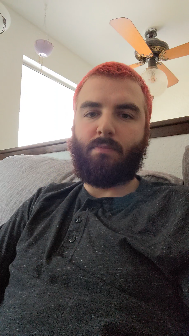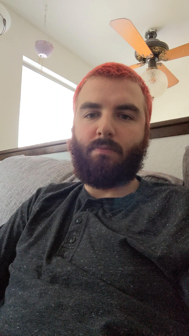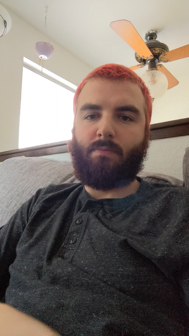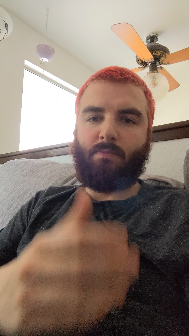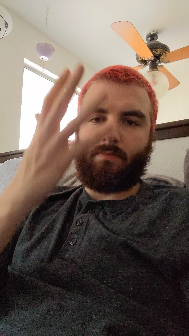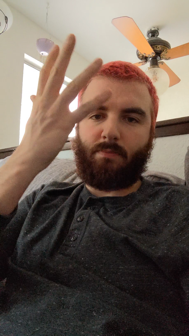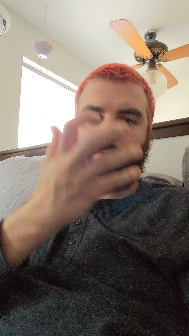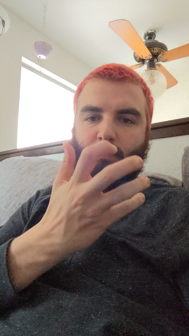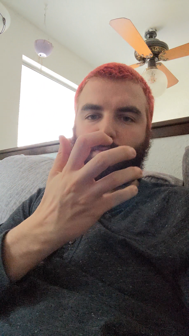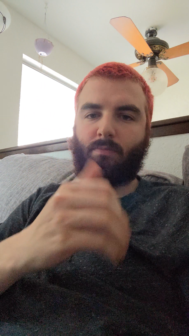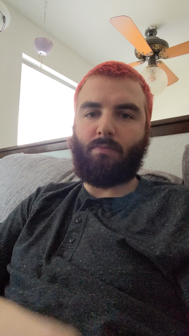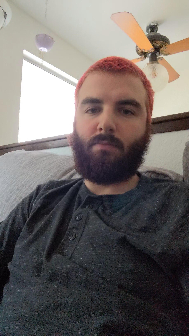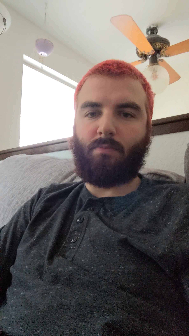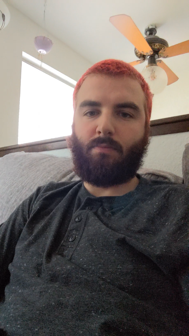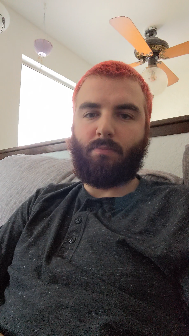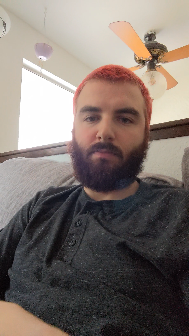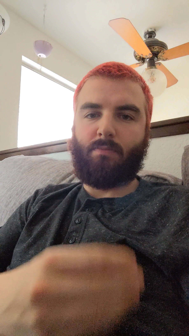dark